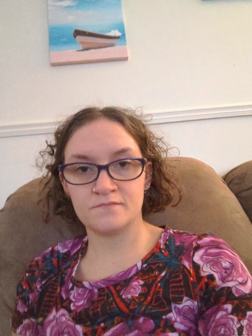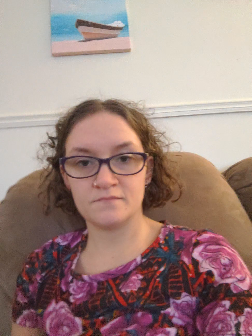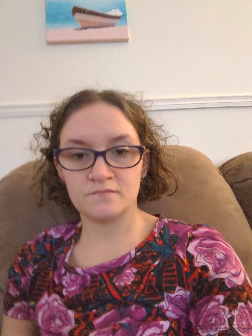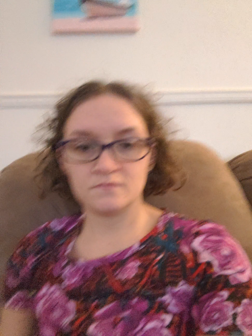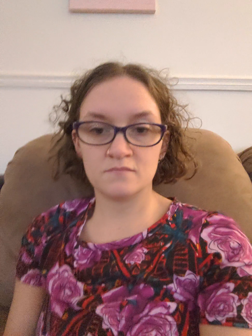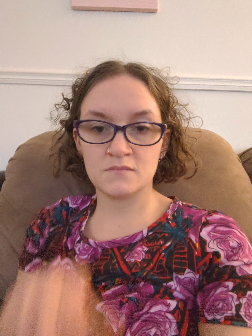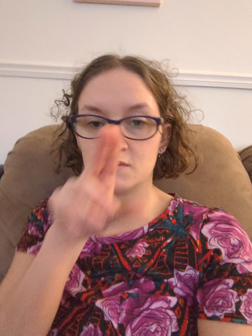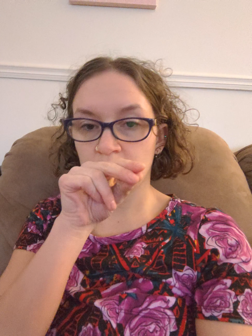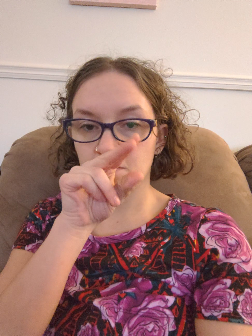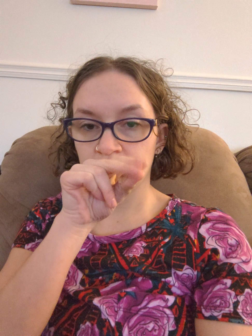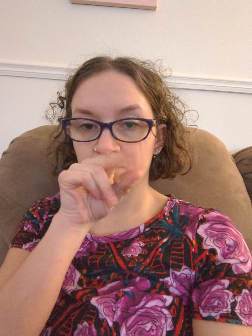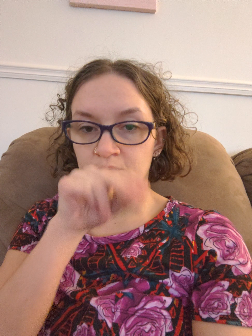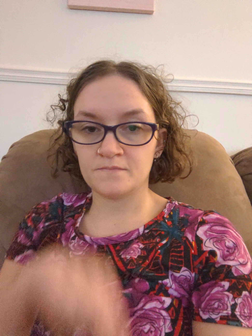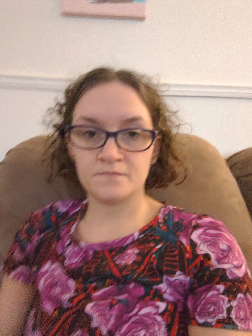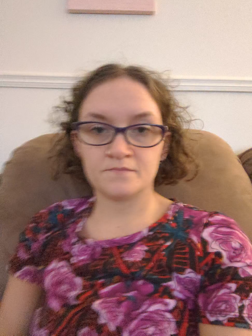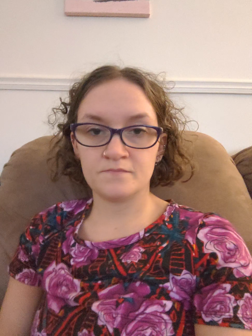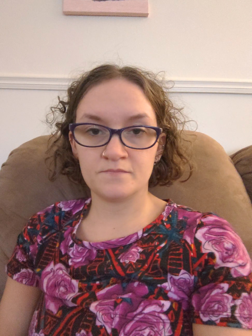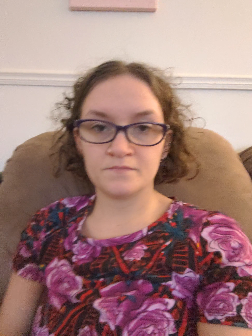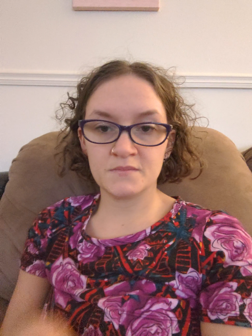duck